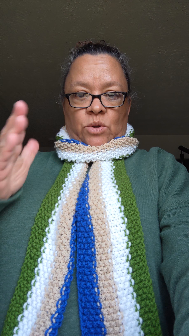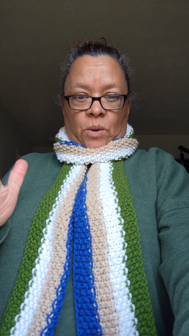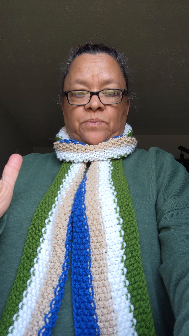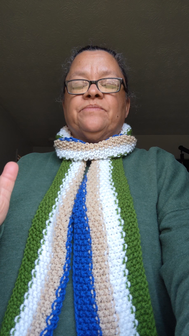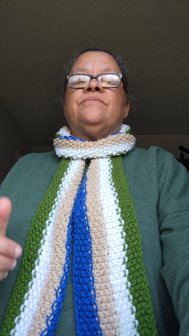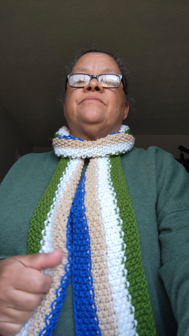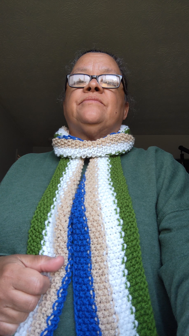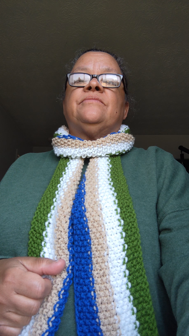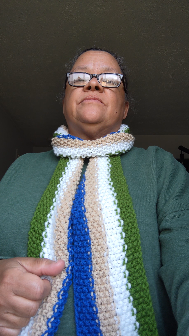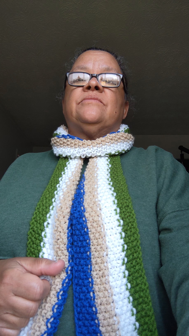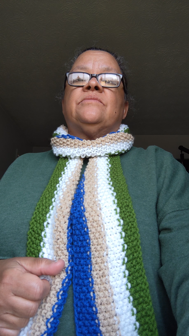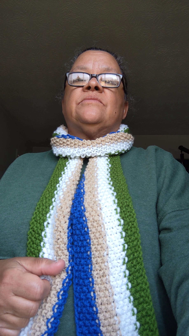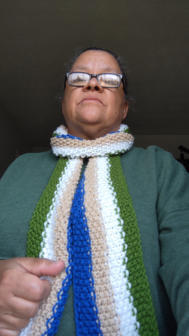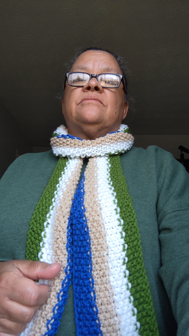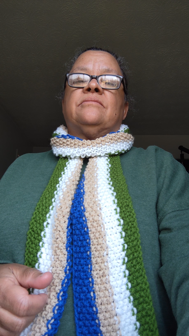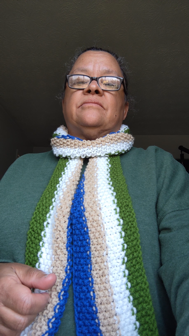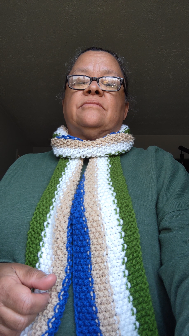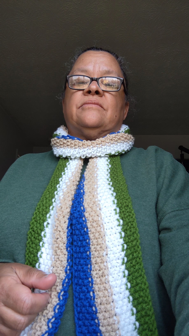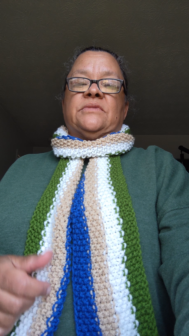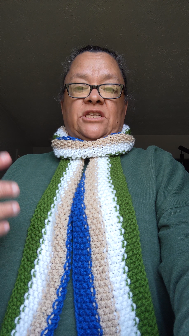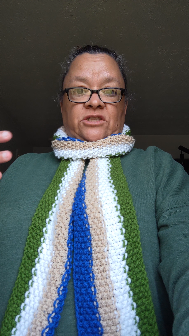scared